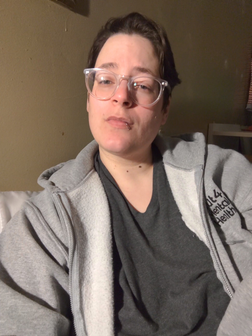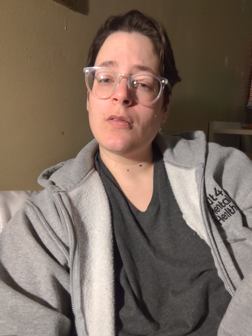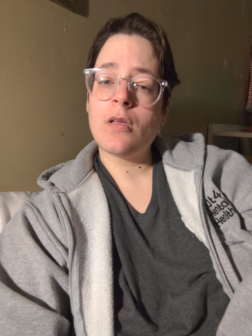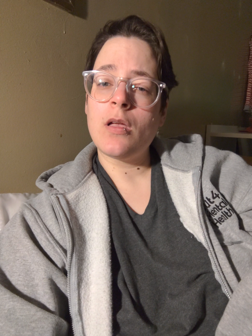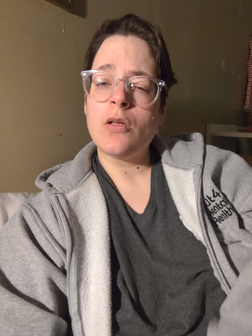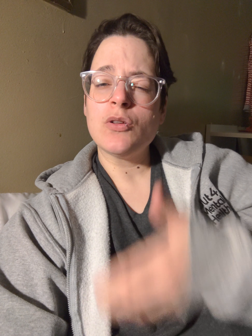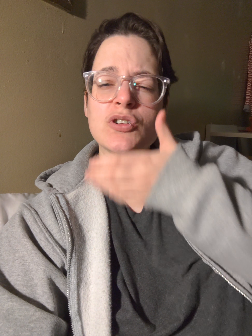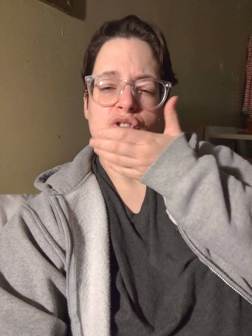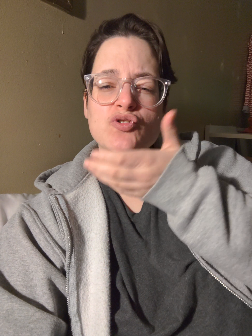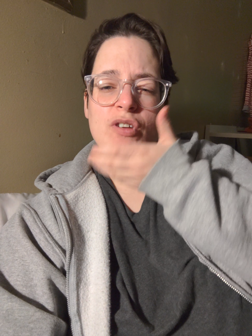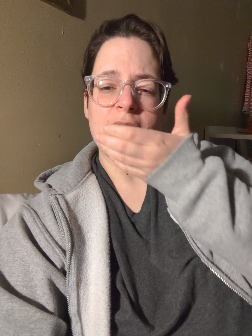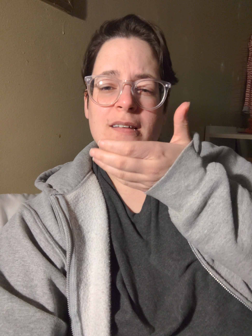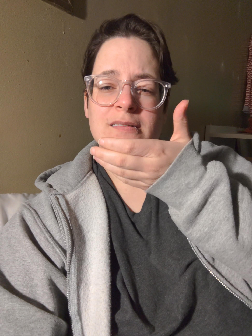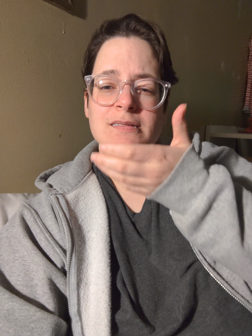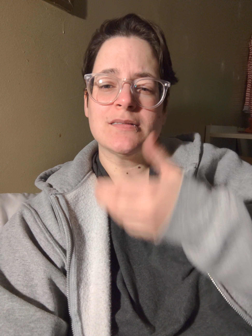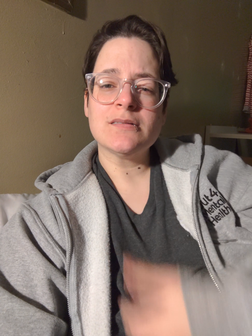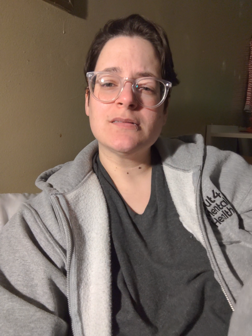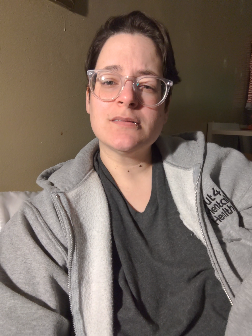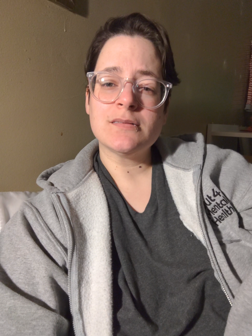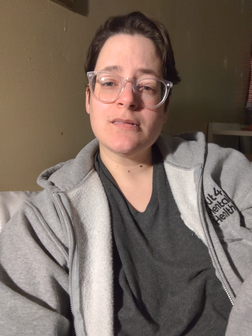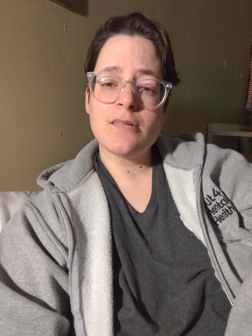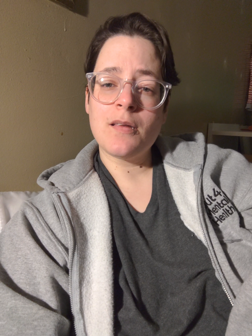grass